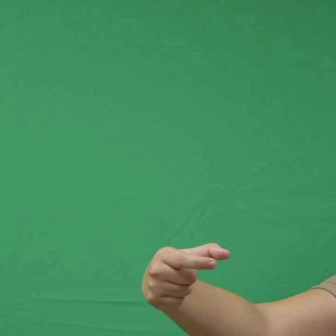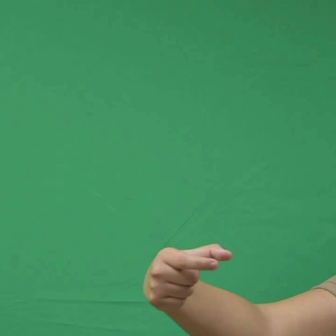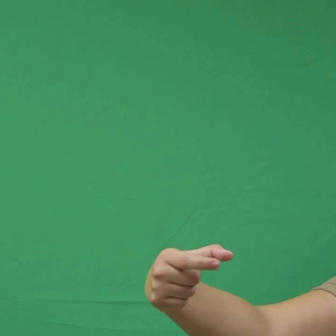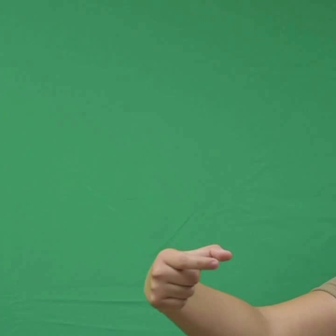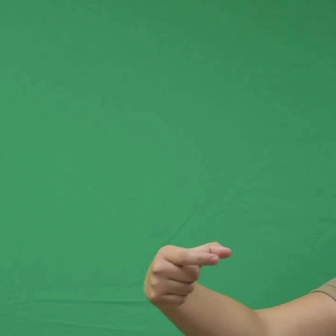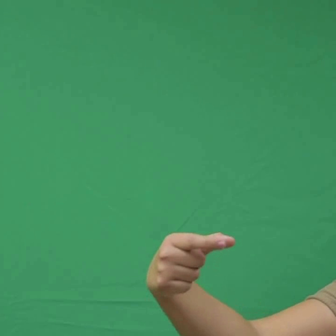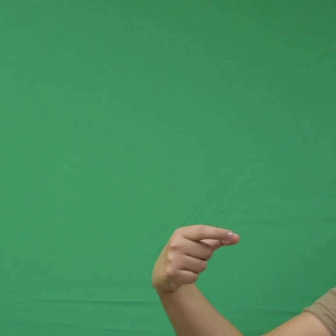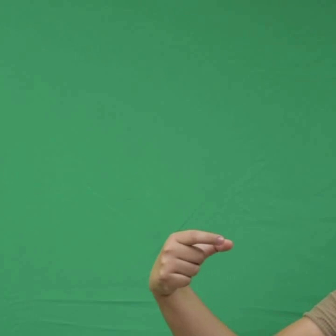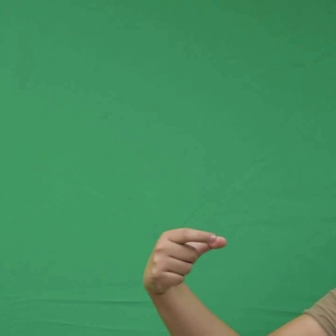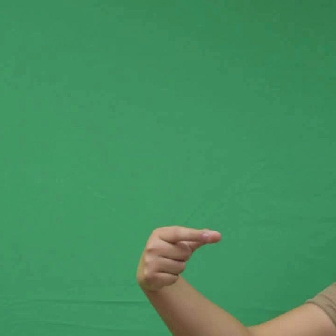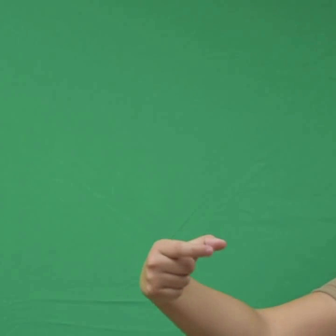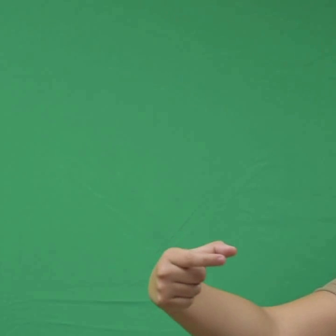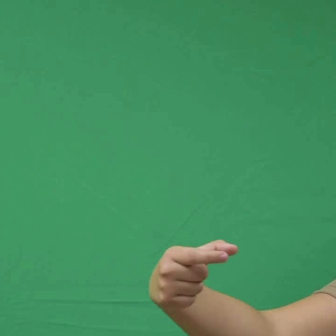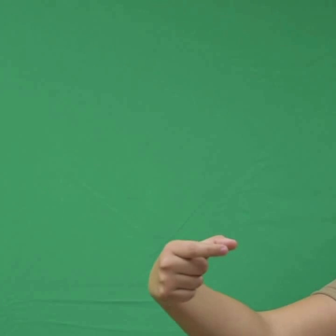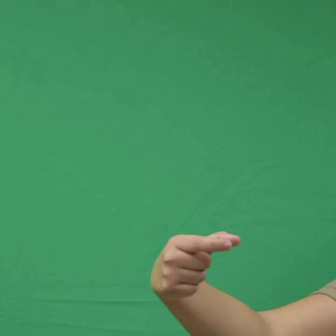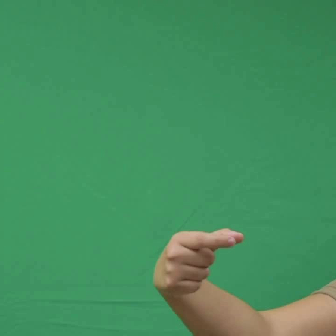X